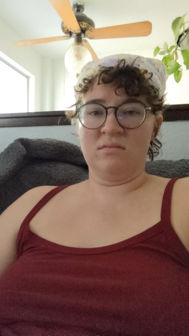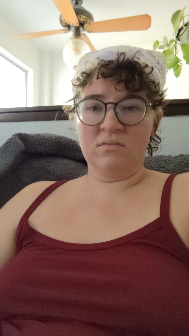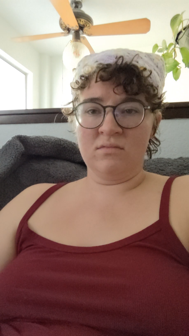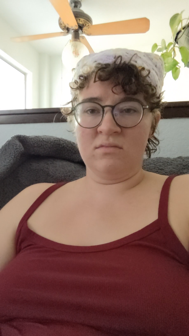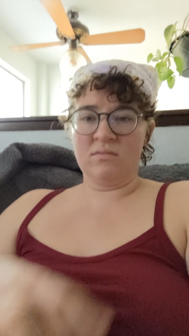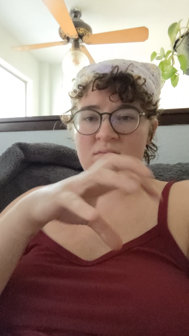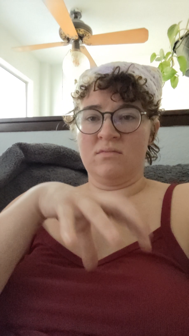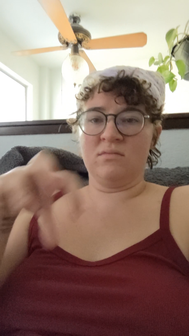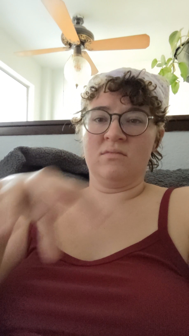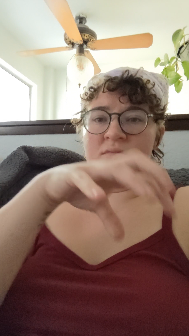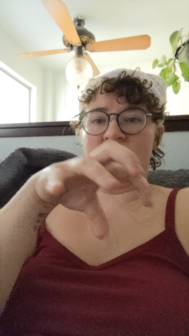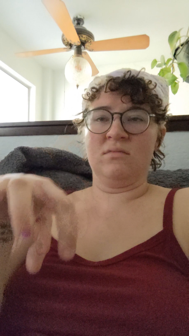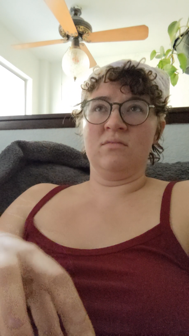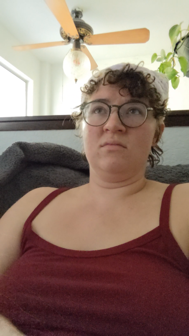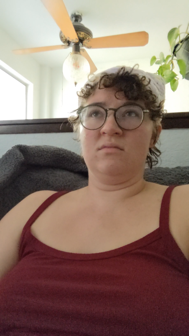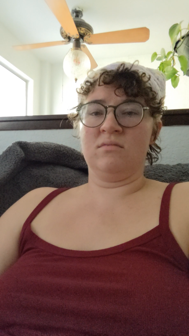block